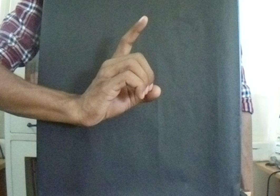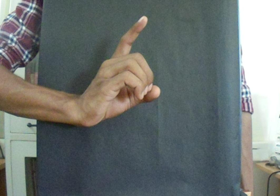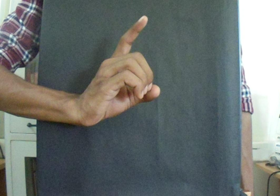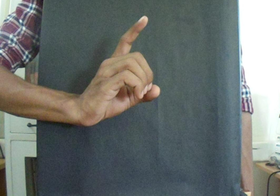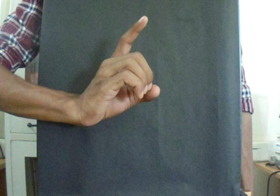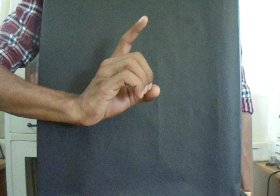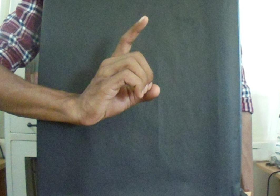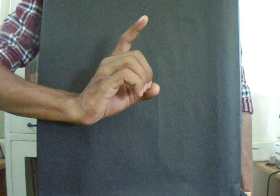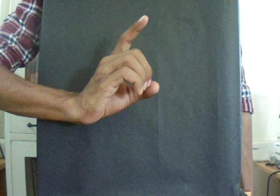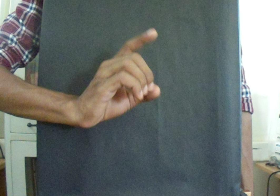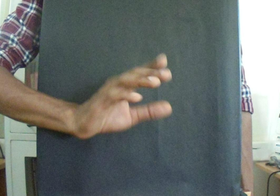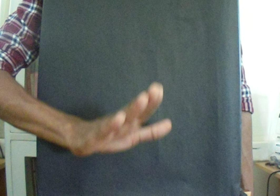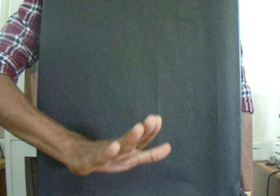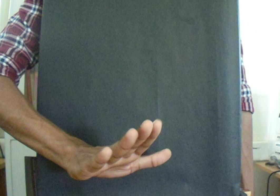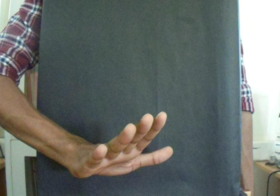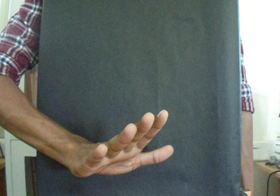hot